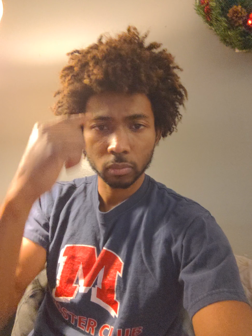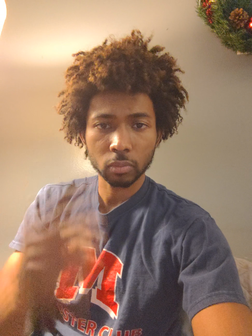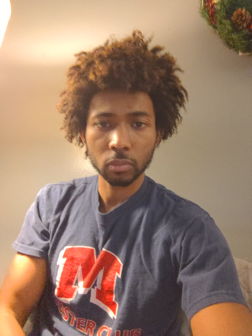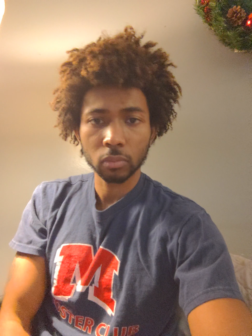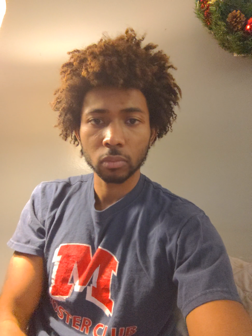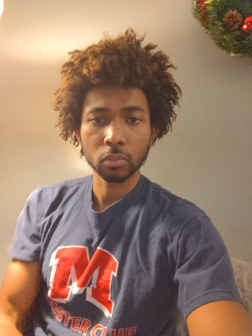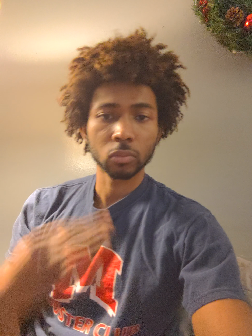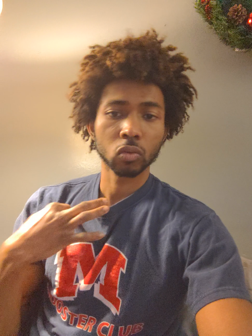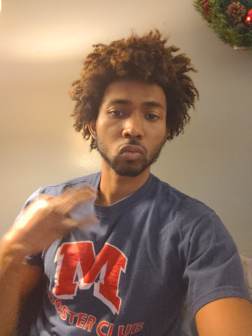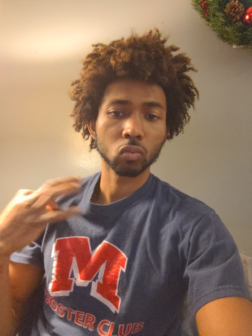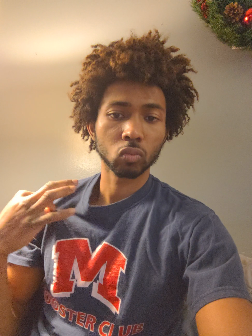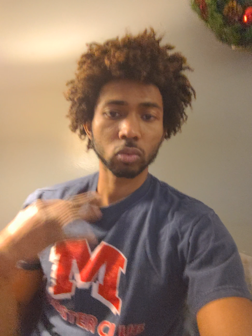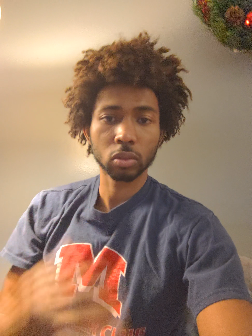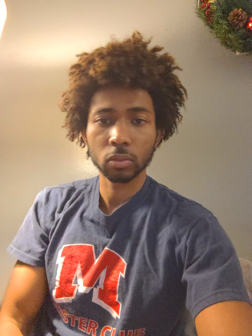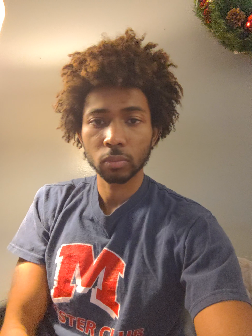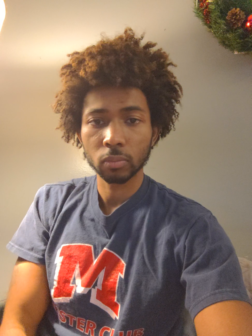shirt